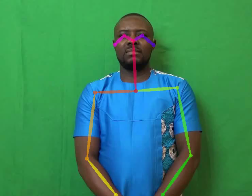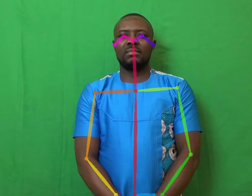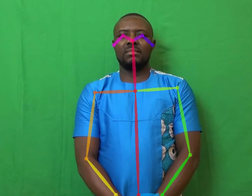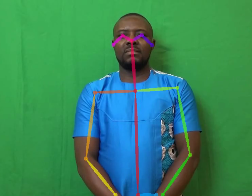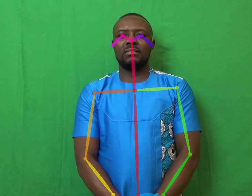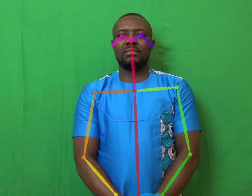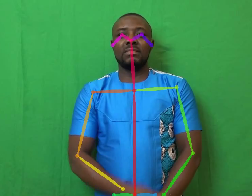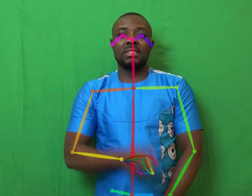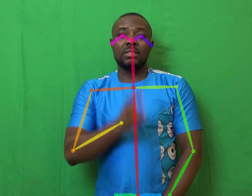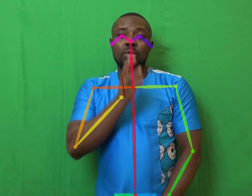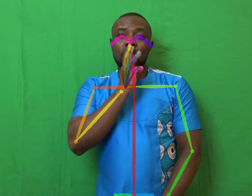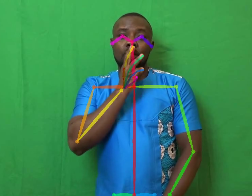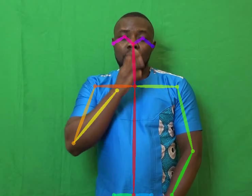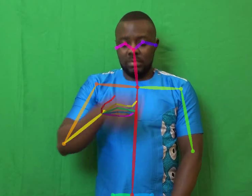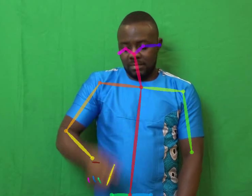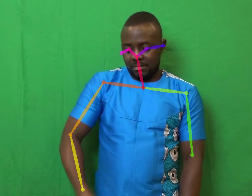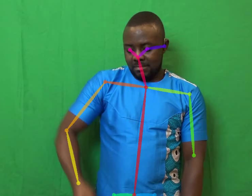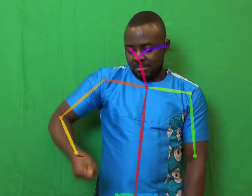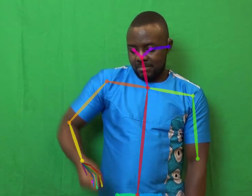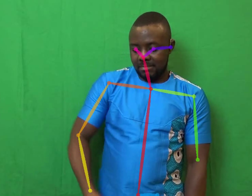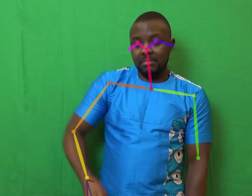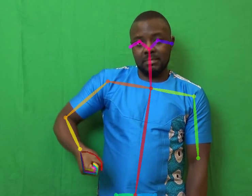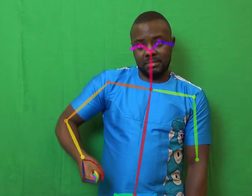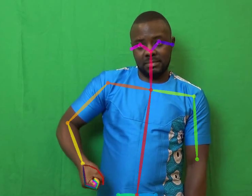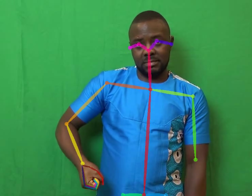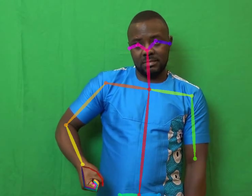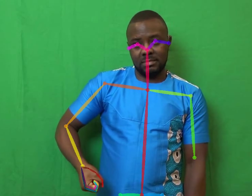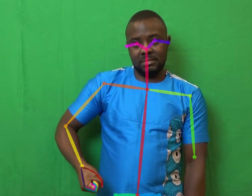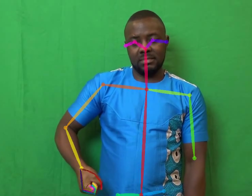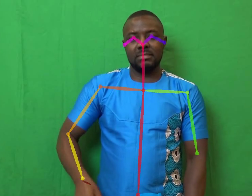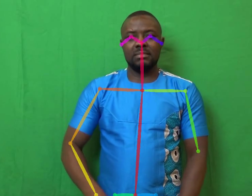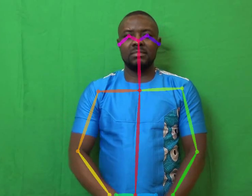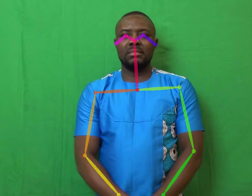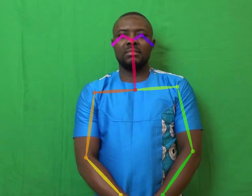bucket